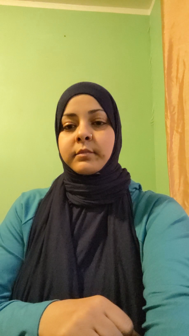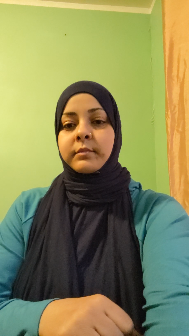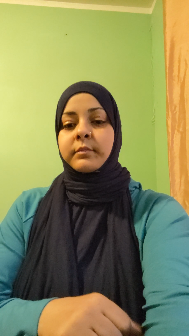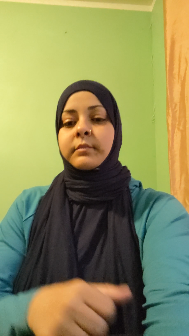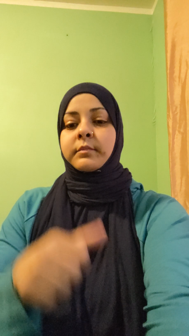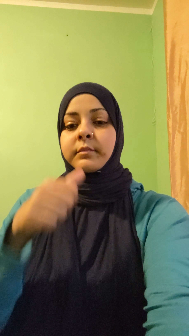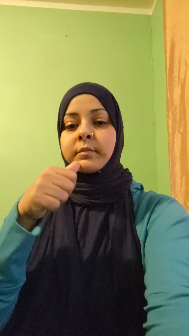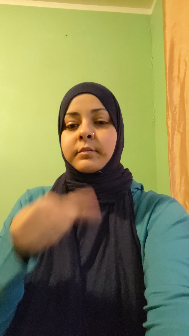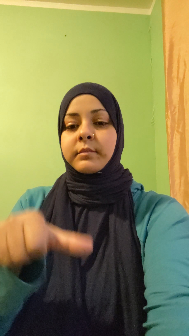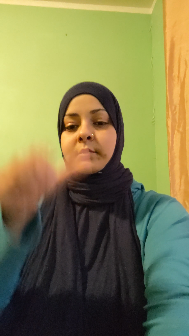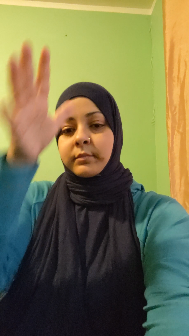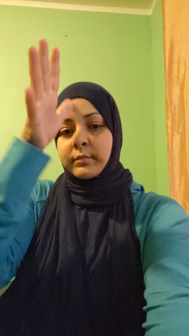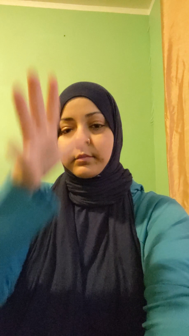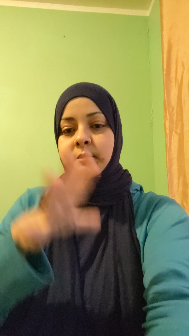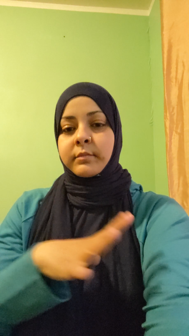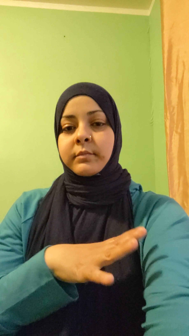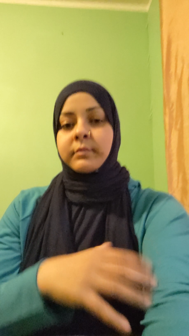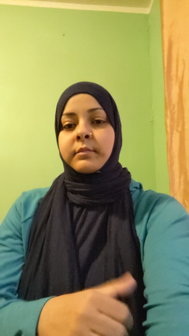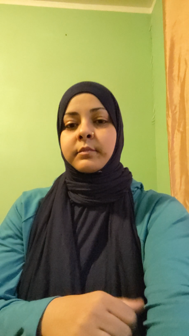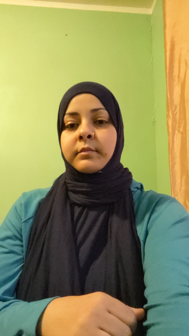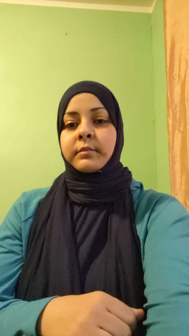mailman